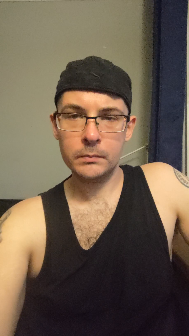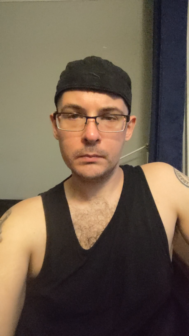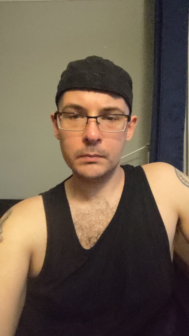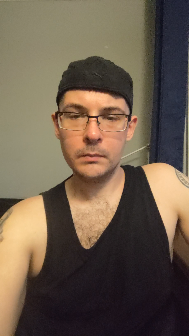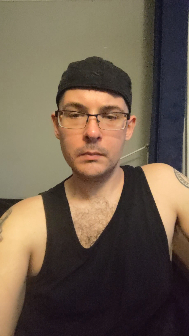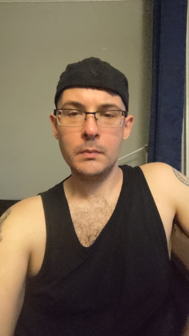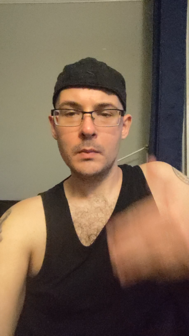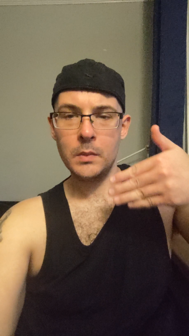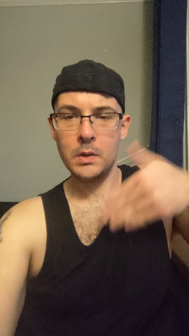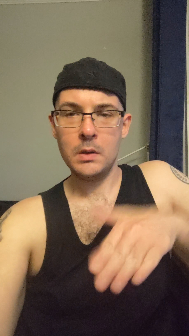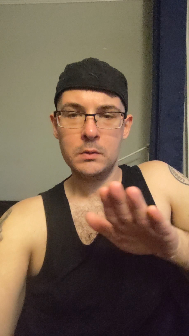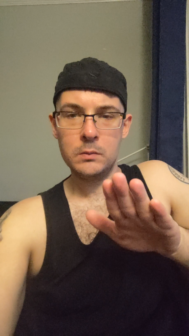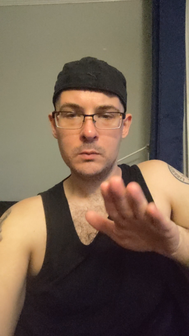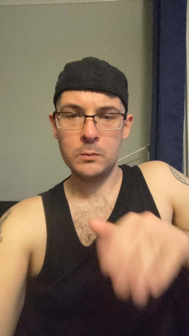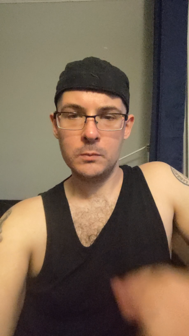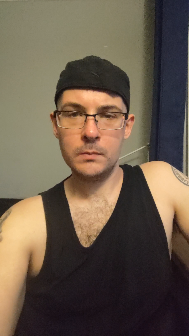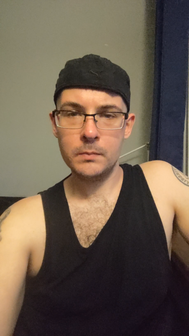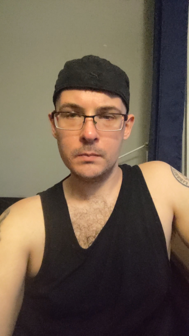enter